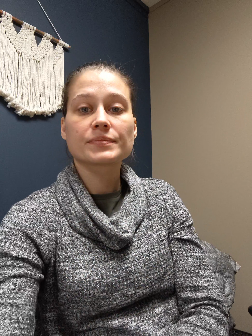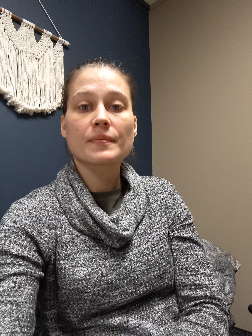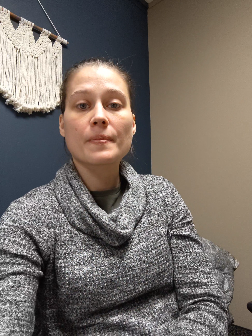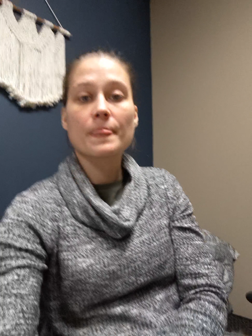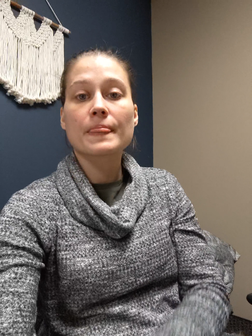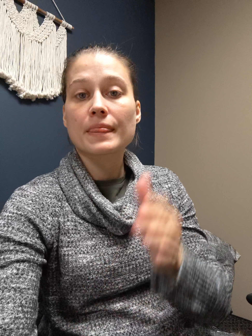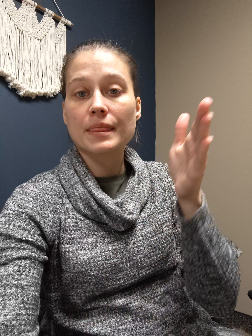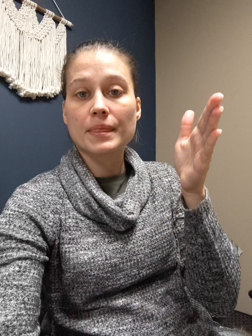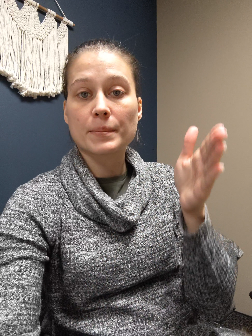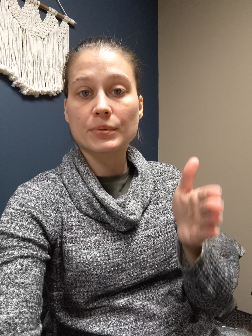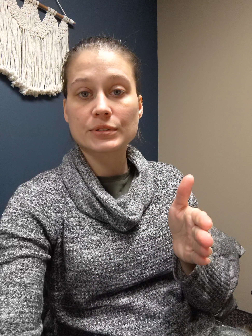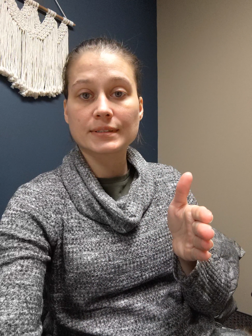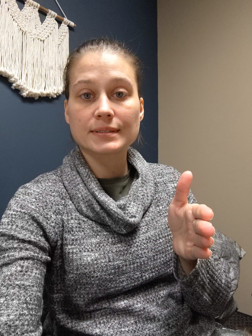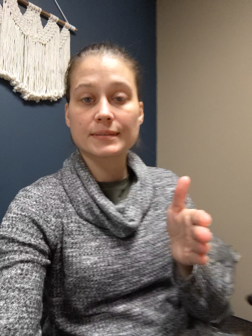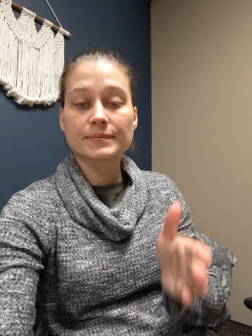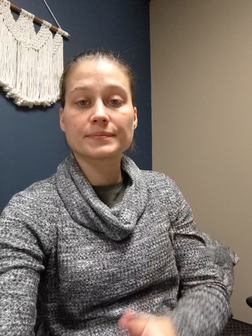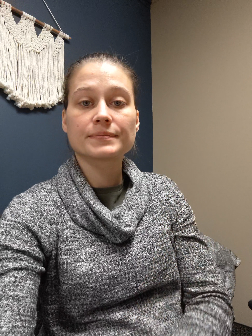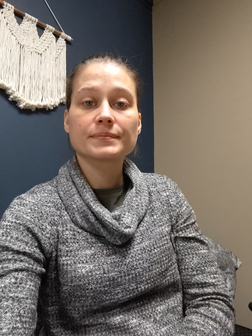person